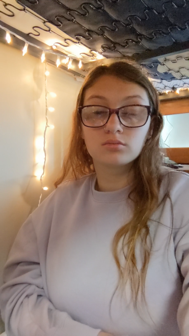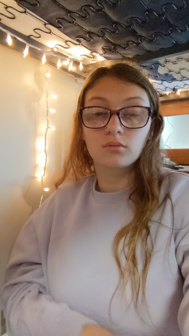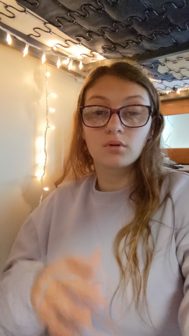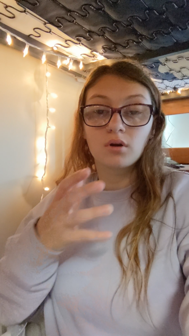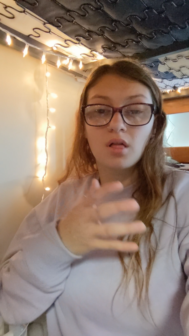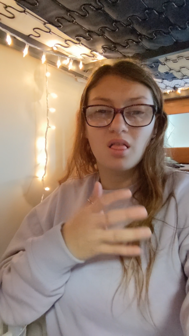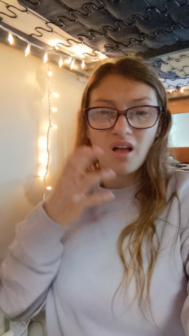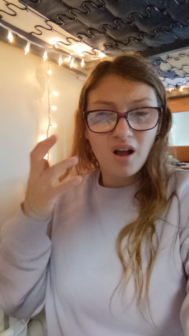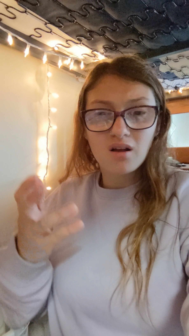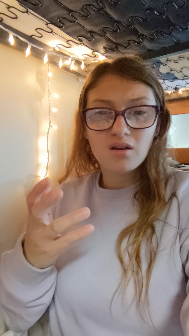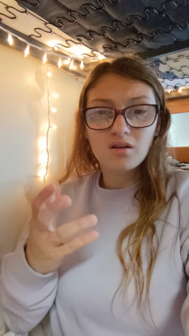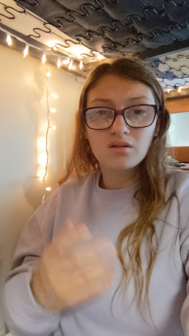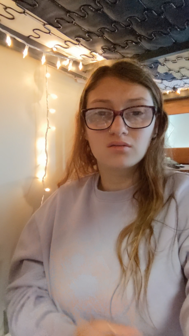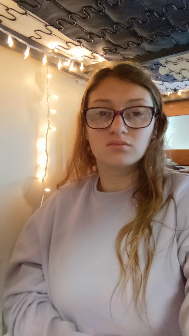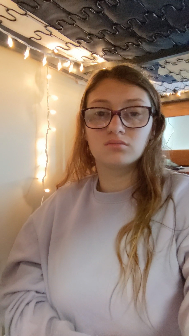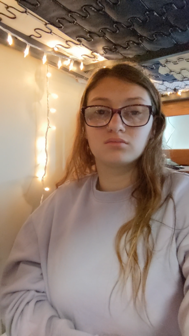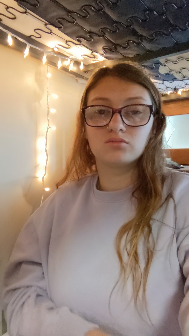a lot